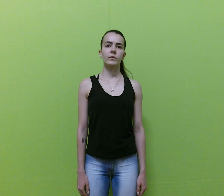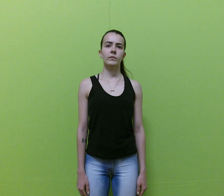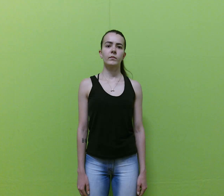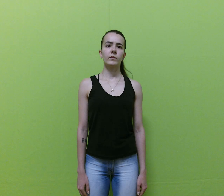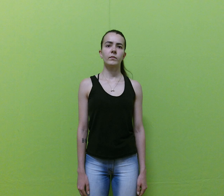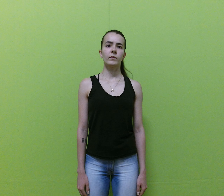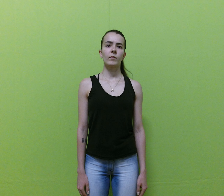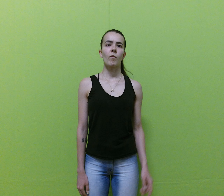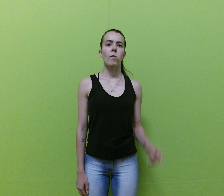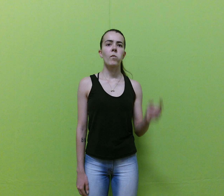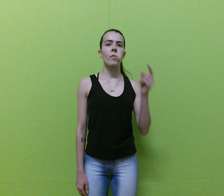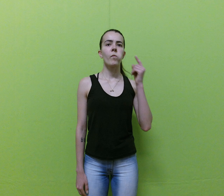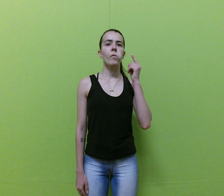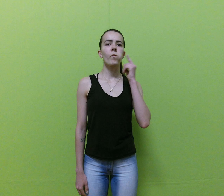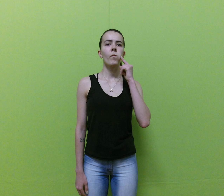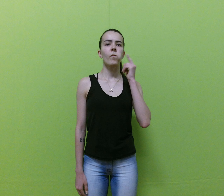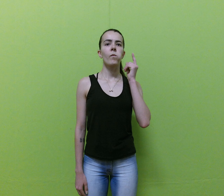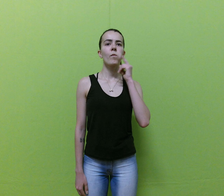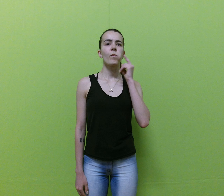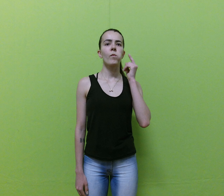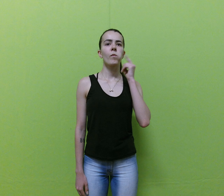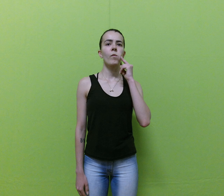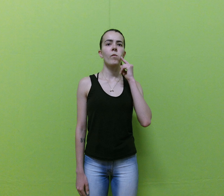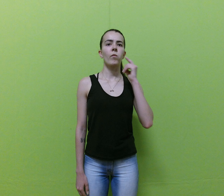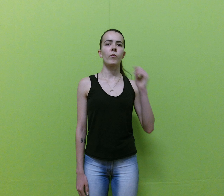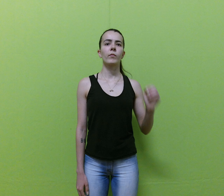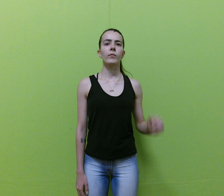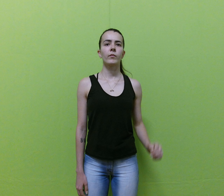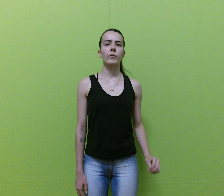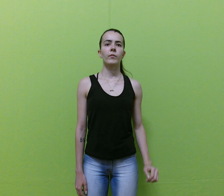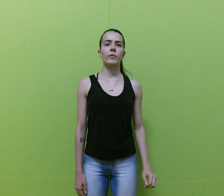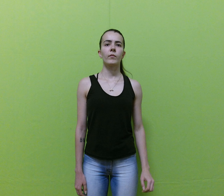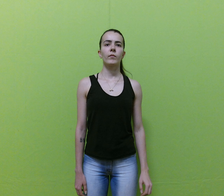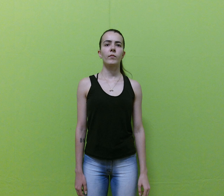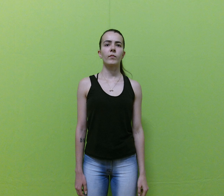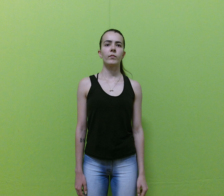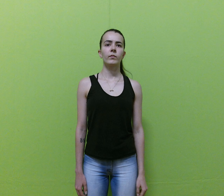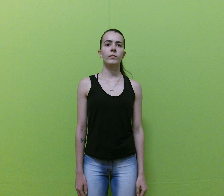bala